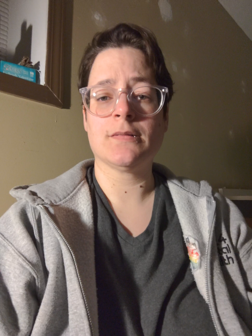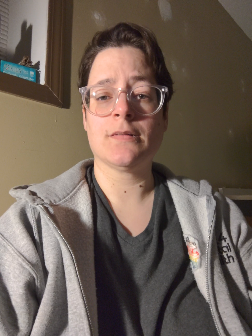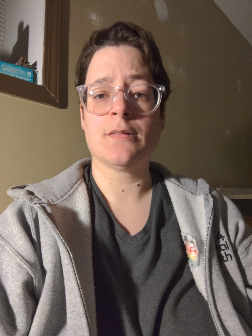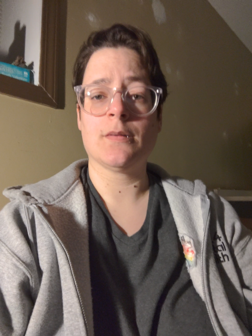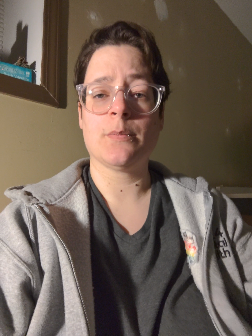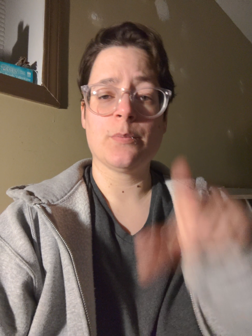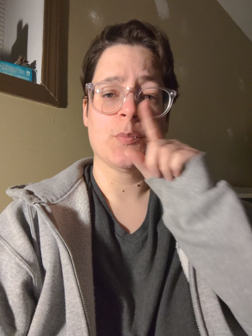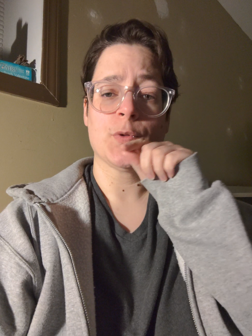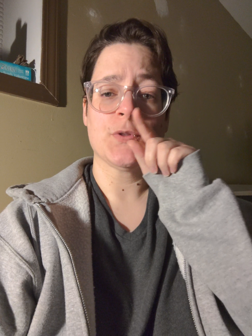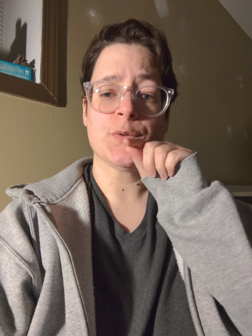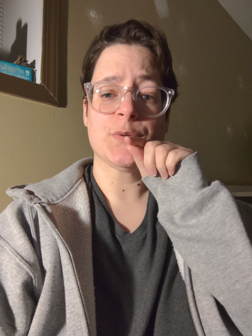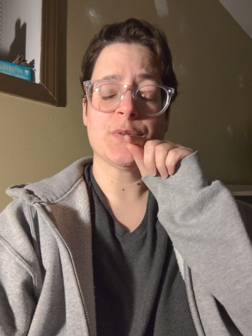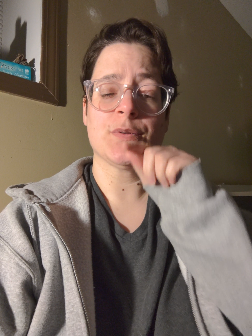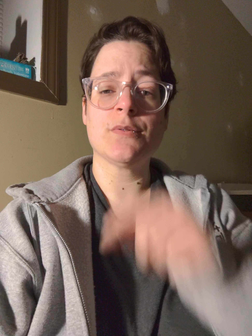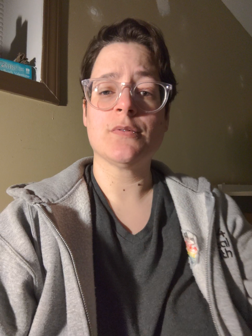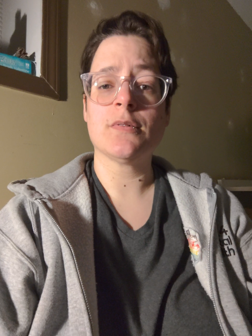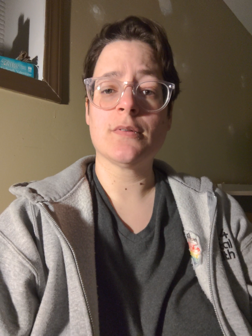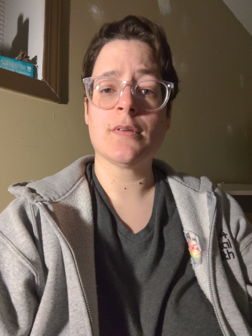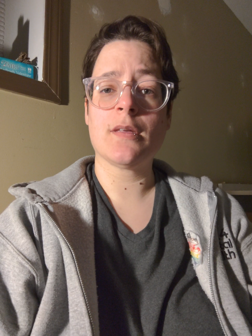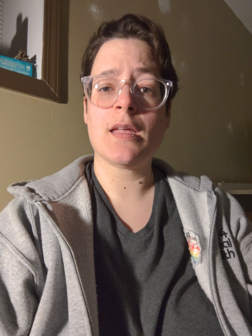bird